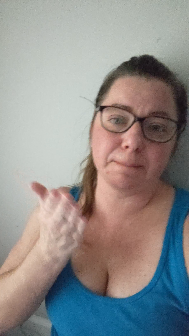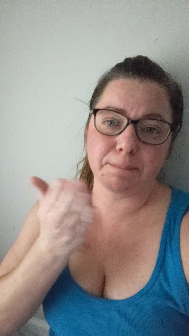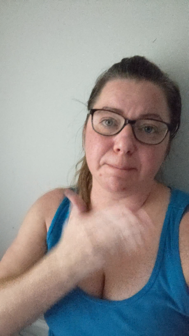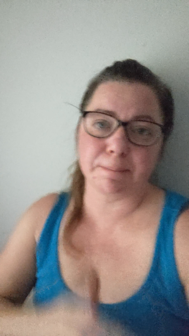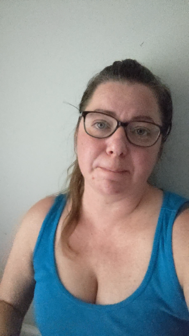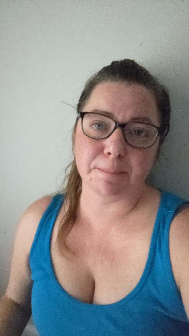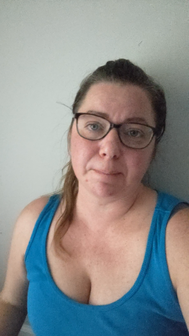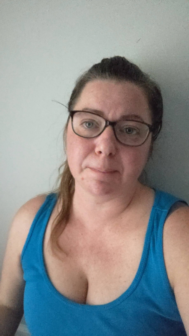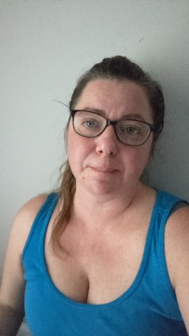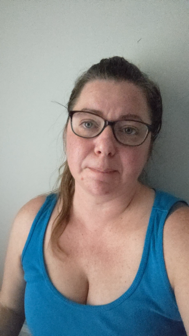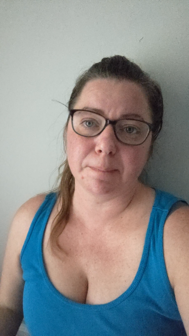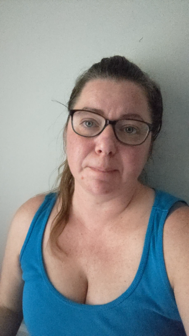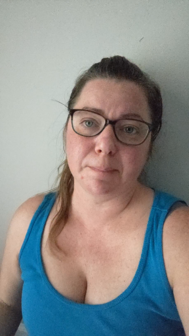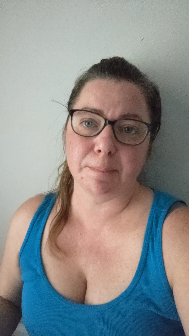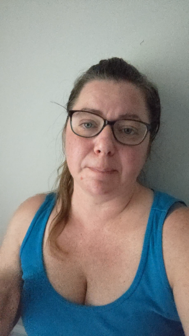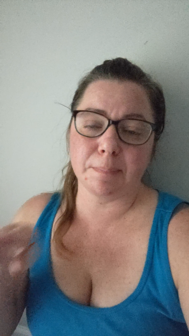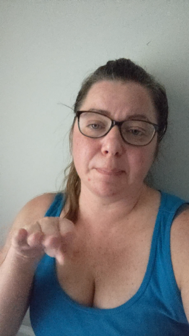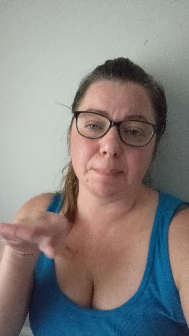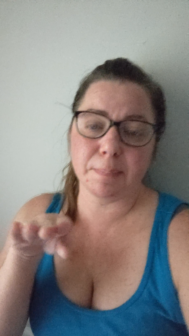boots